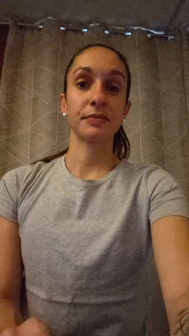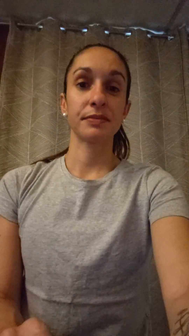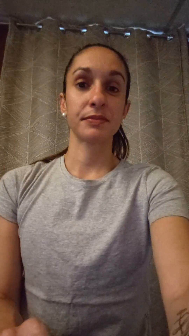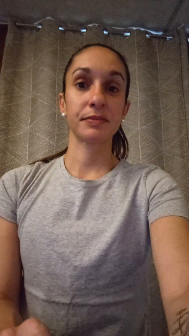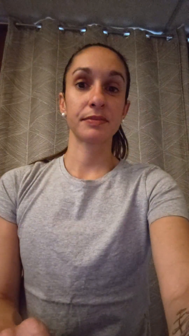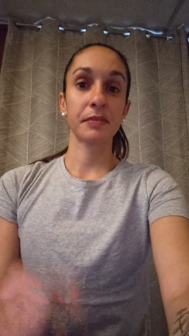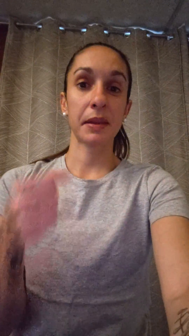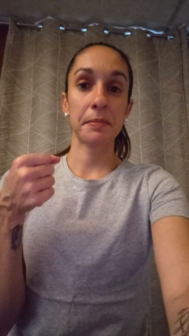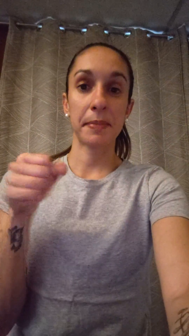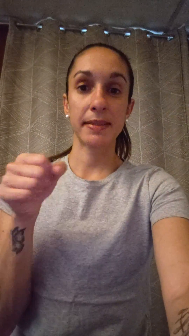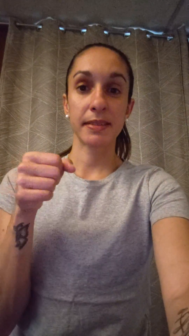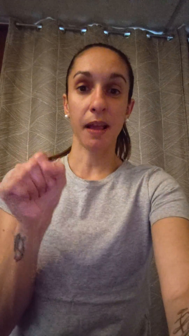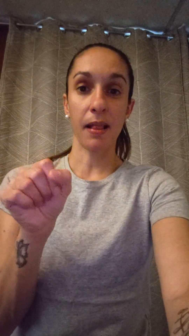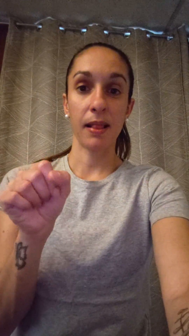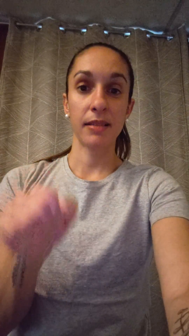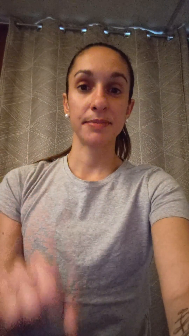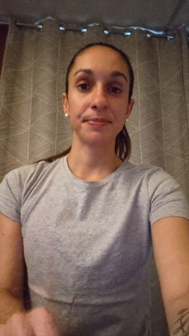motorcycle